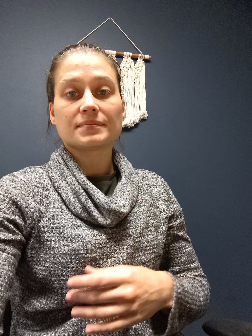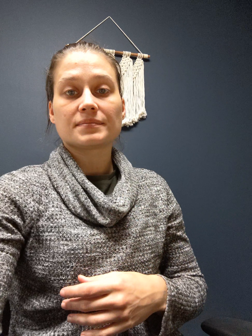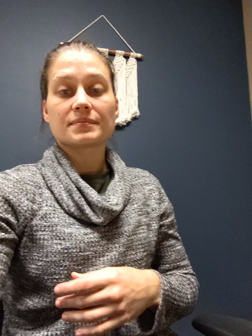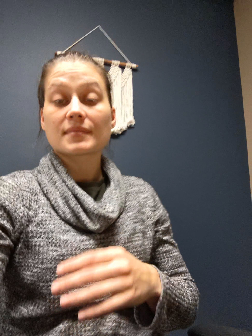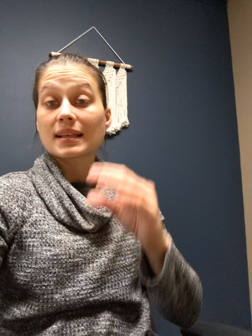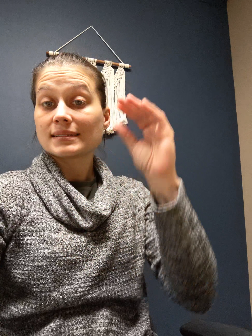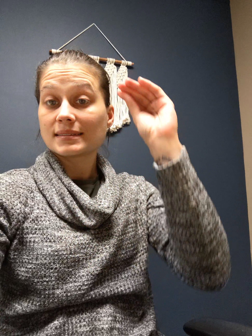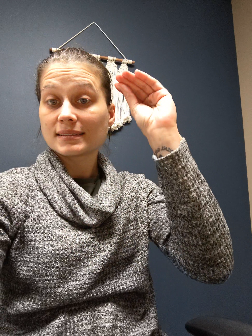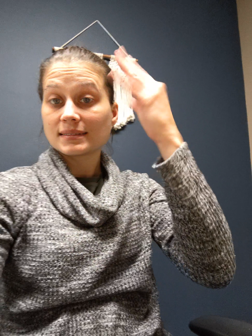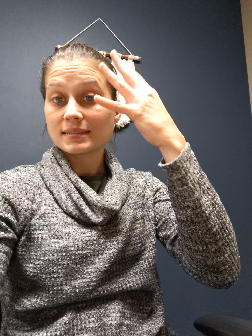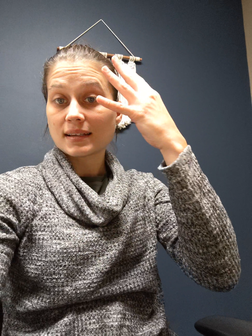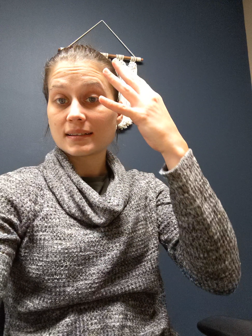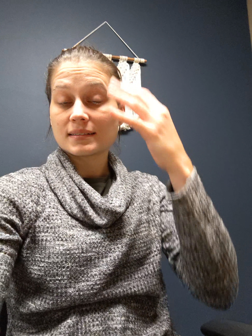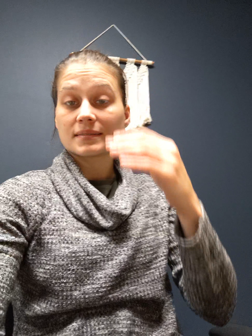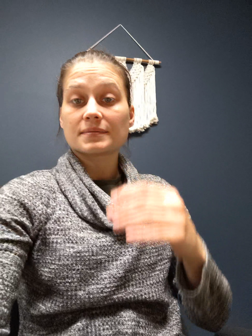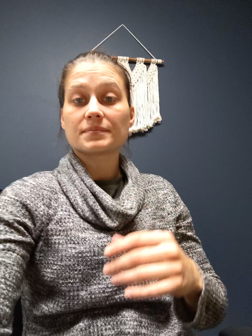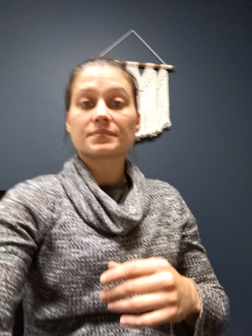sun